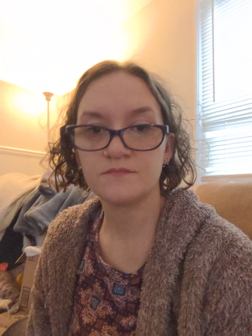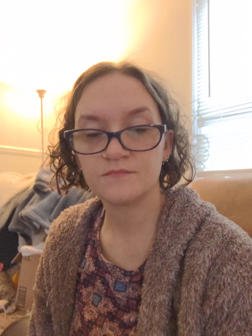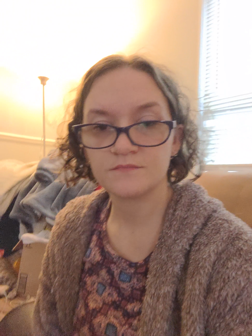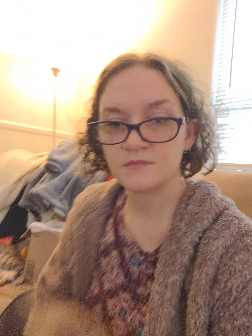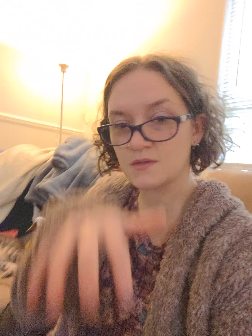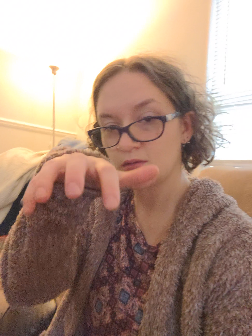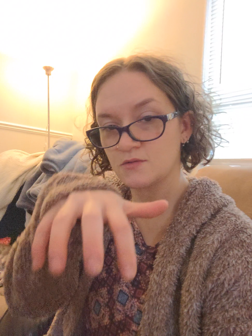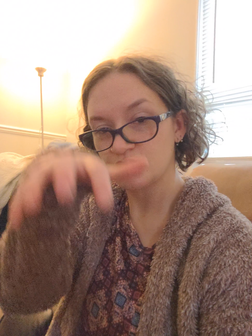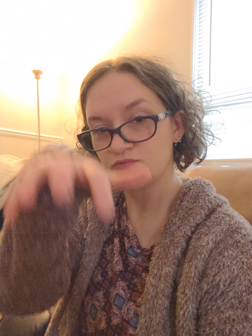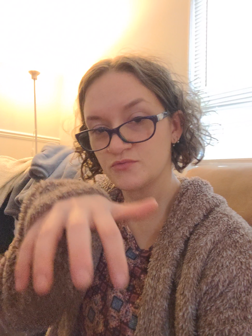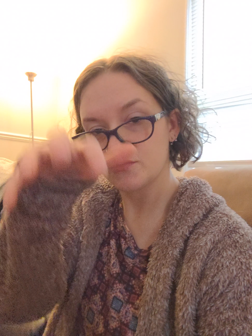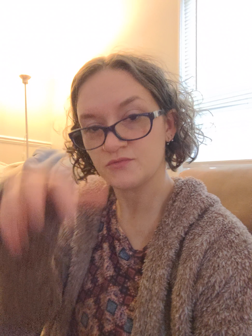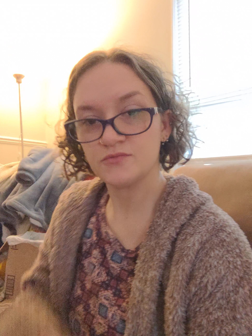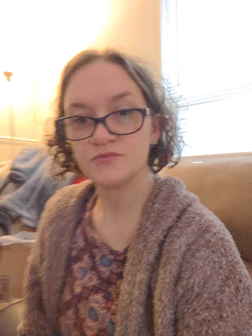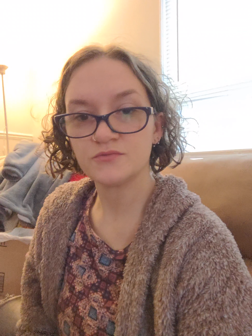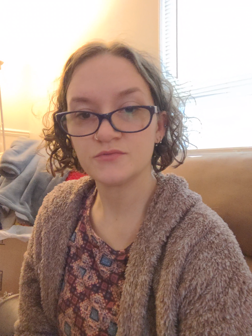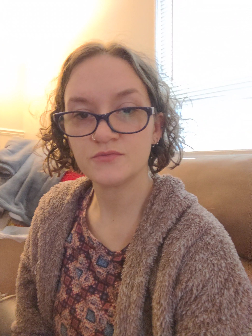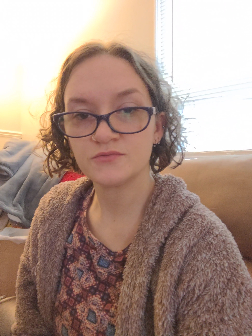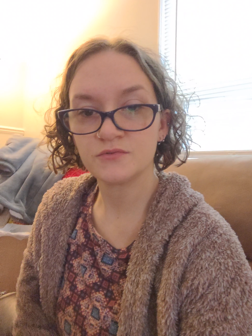alligator